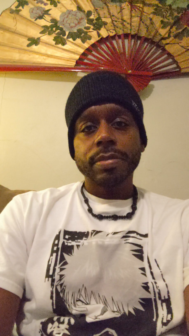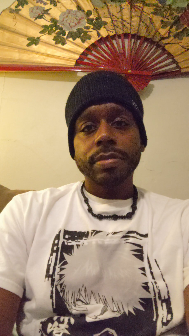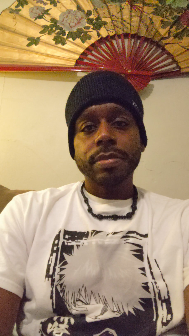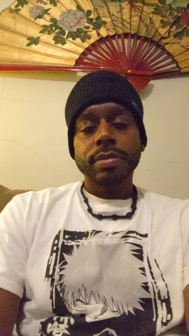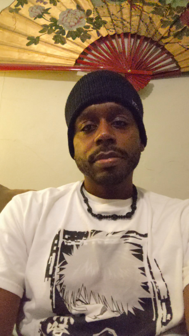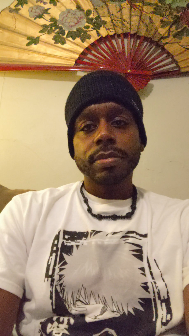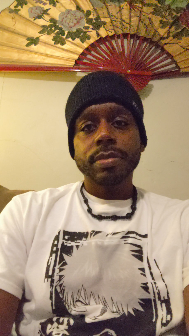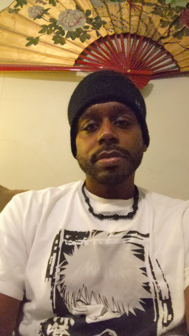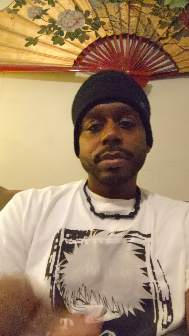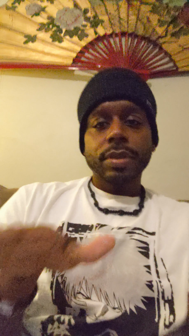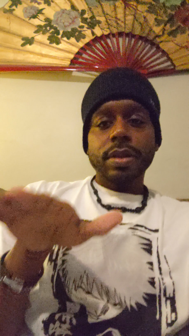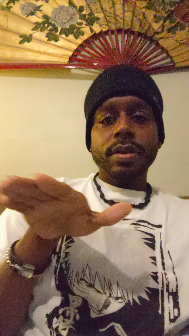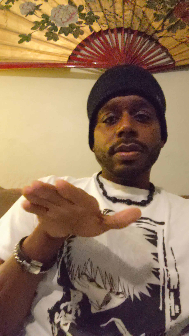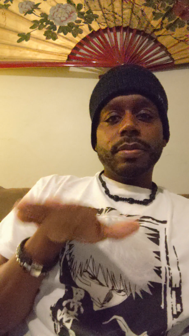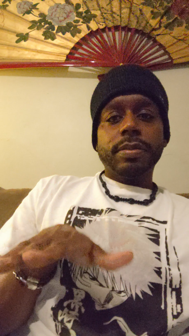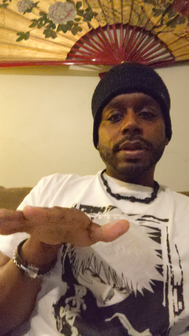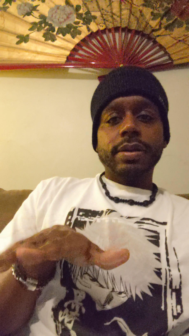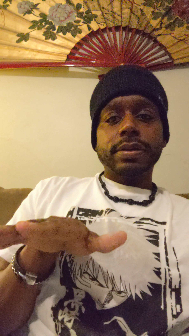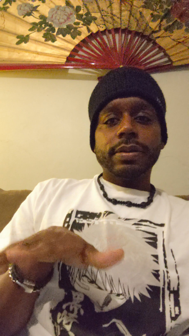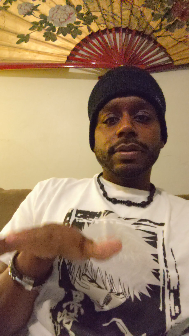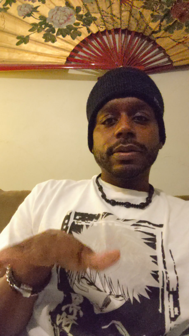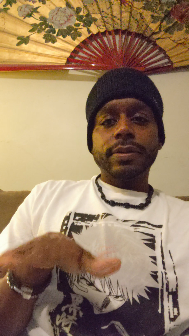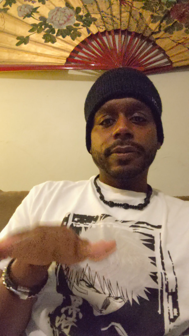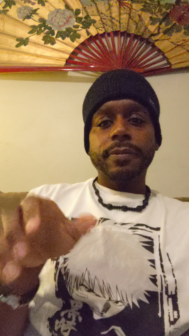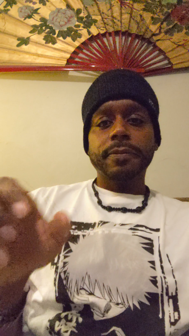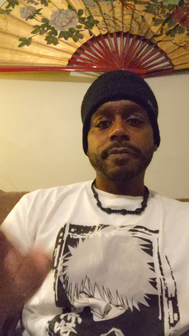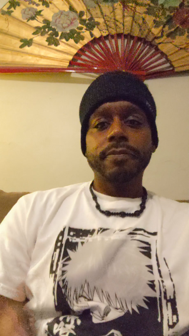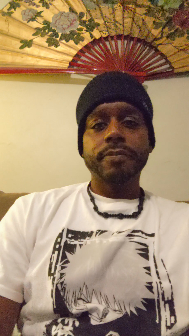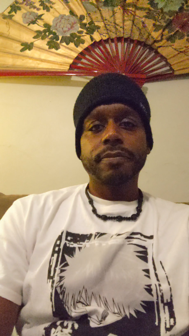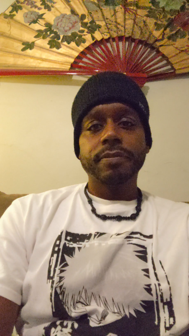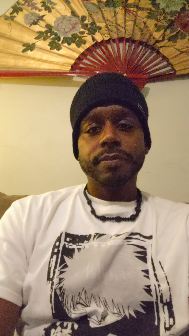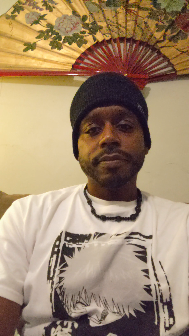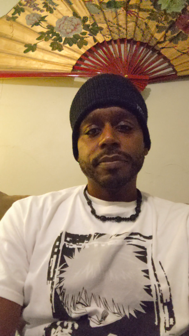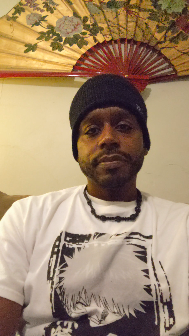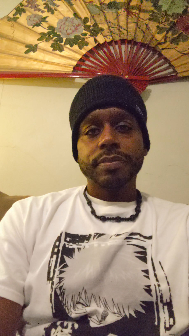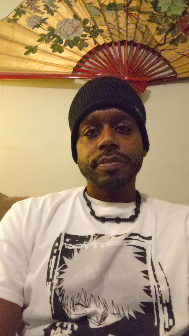penguin